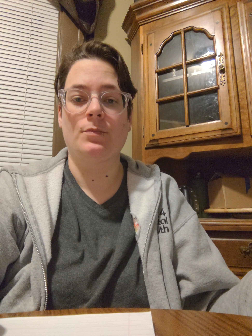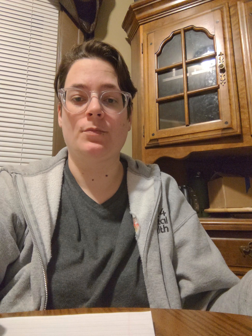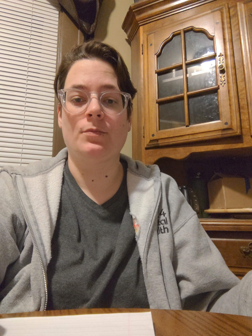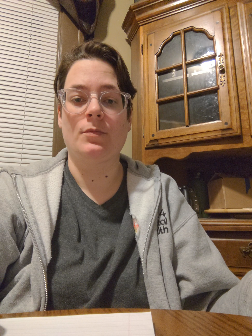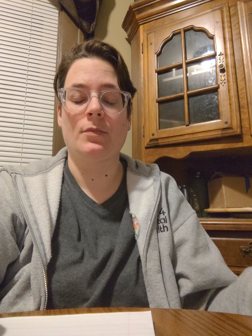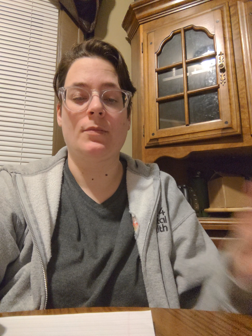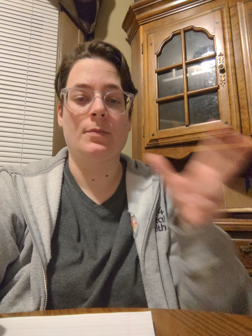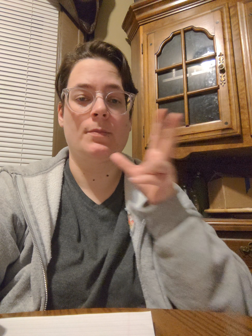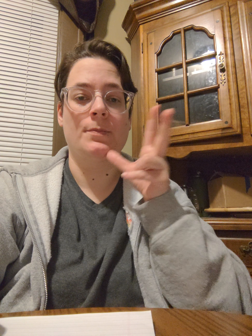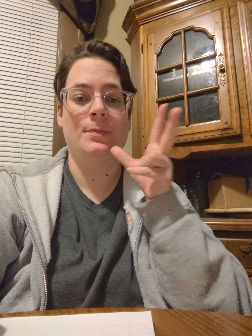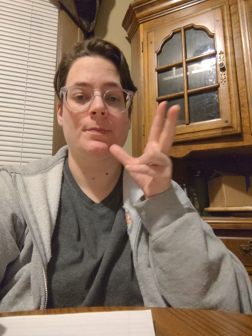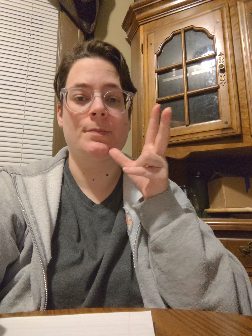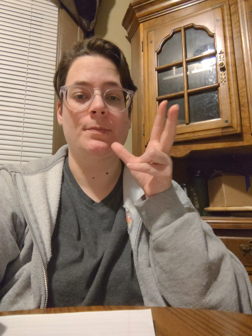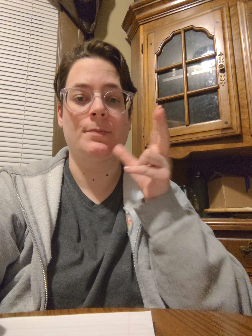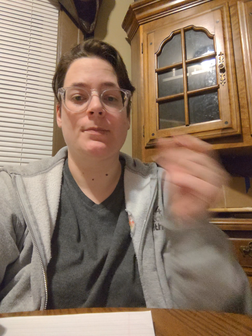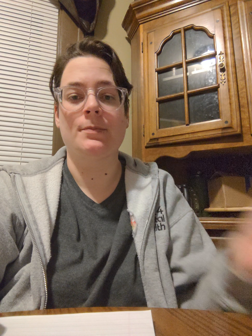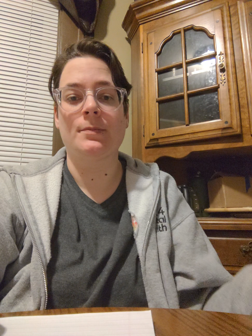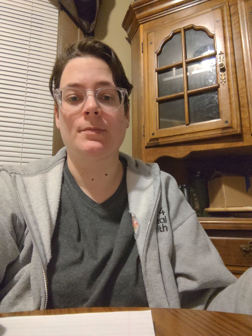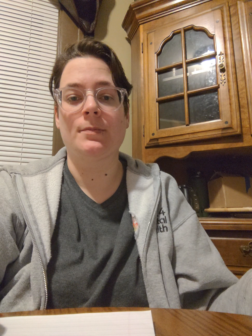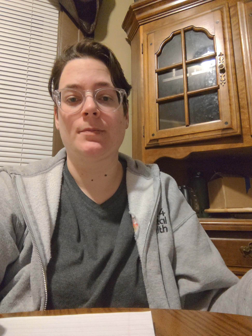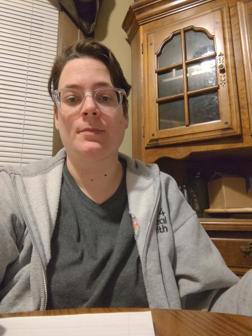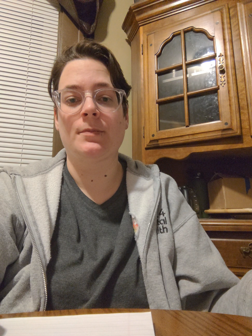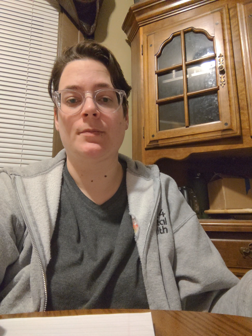hen